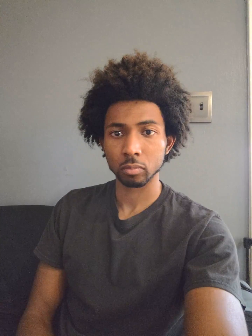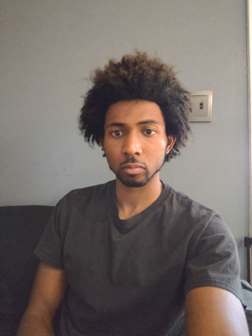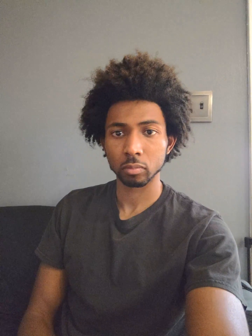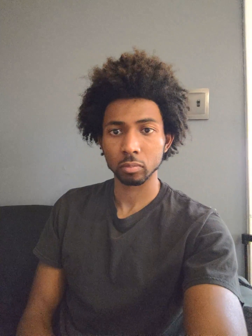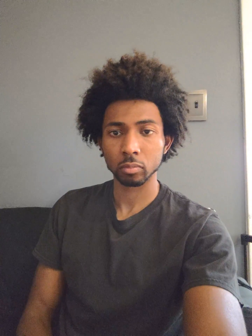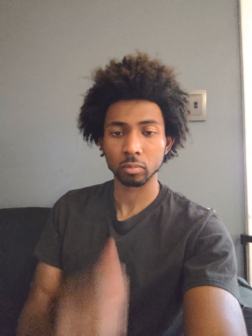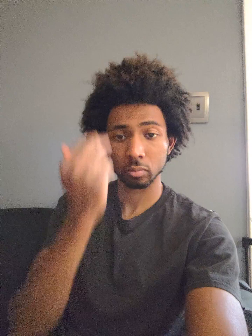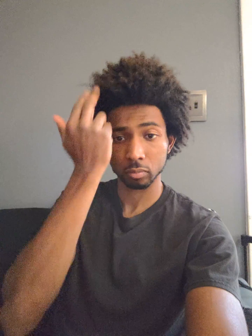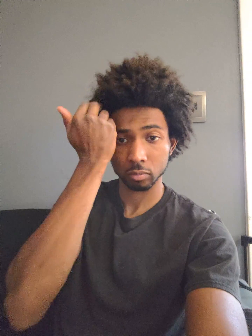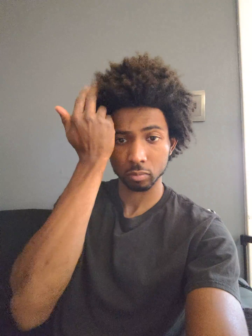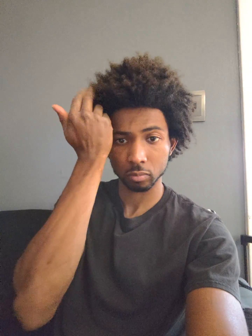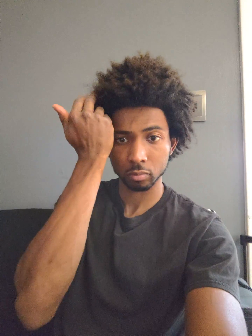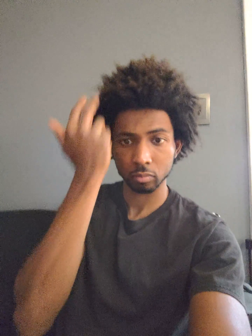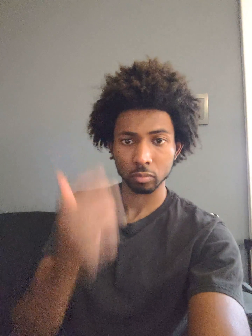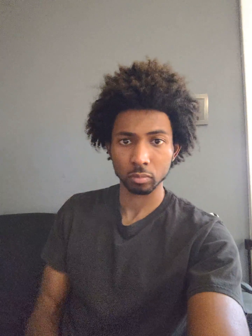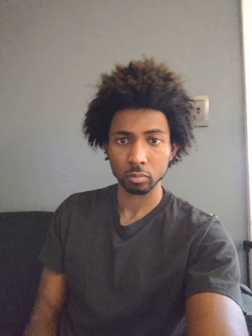bunny